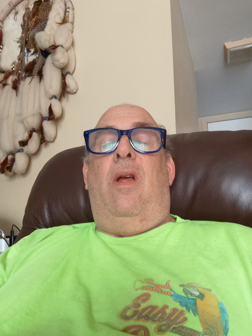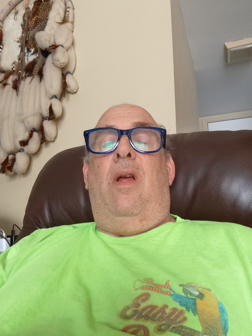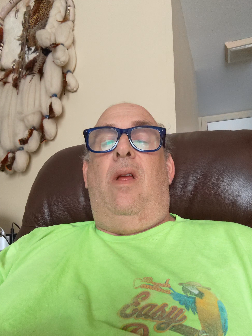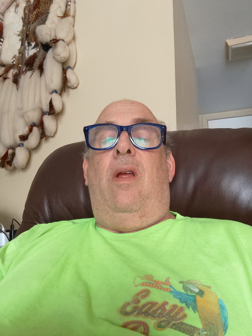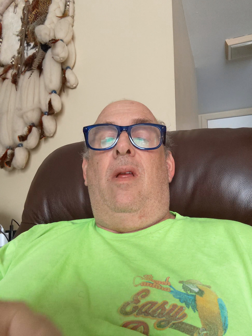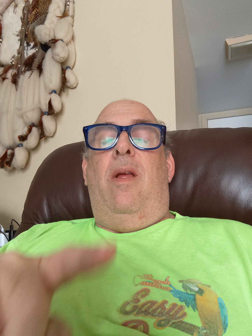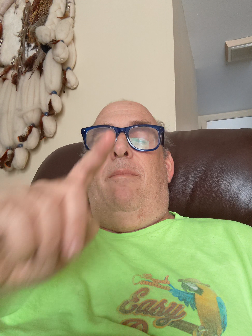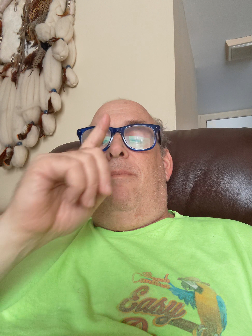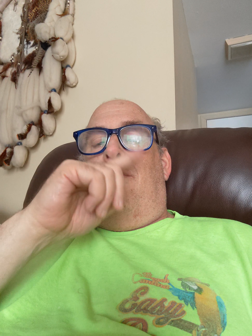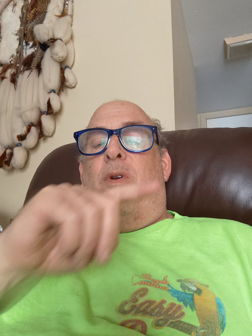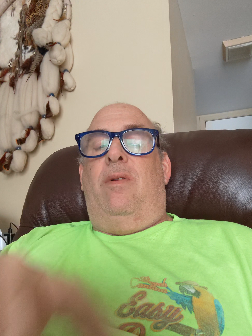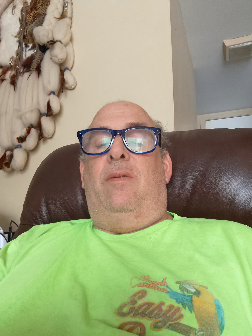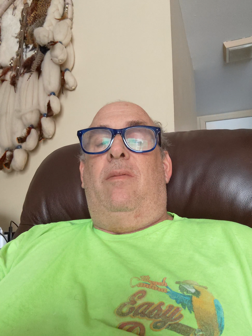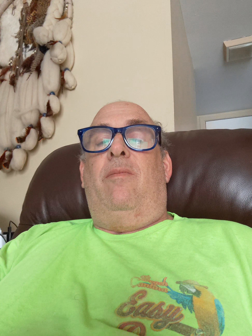mouse